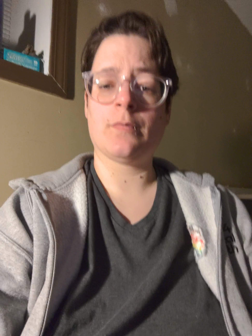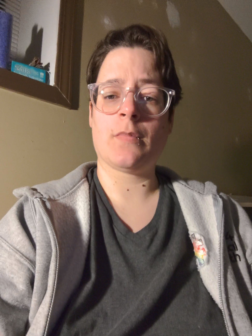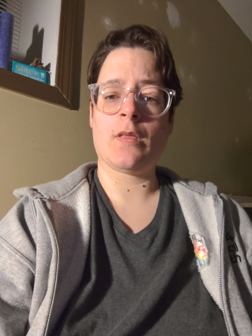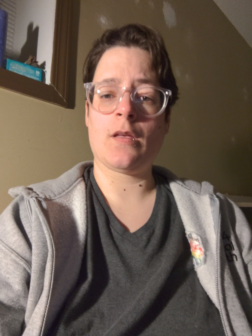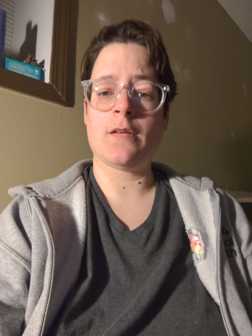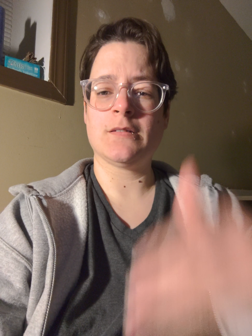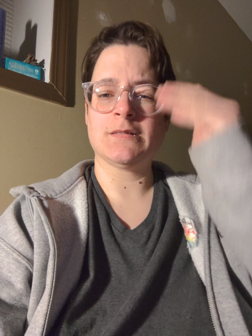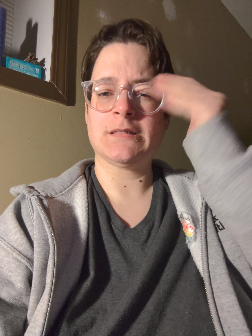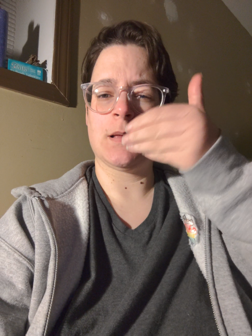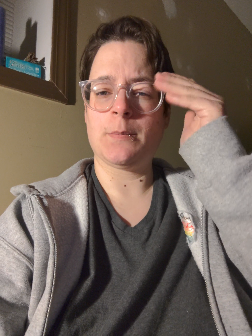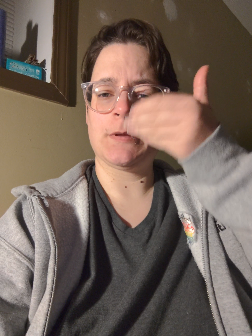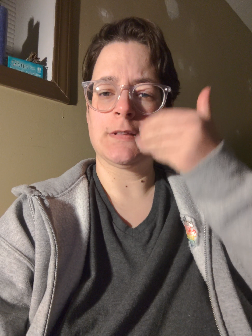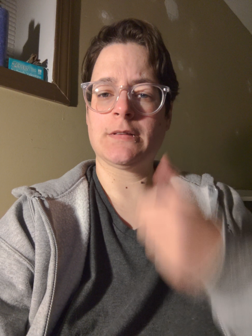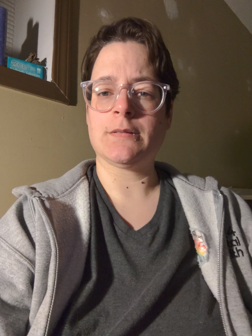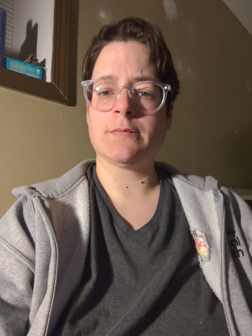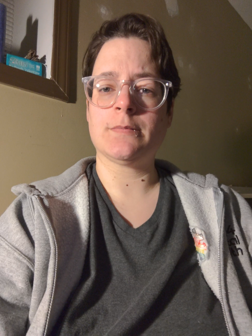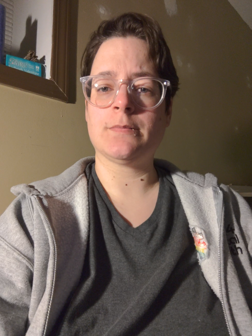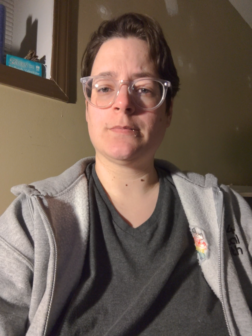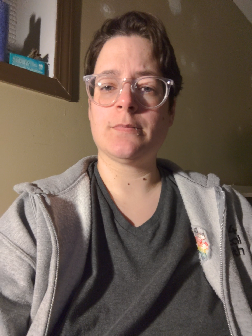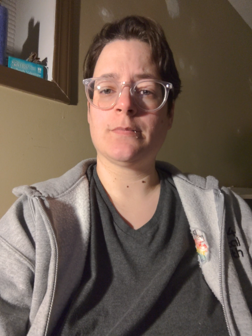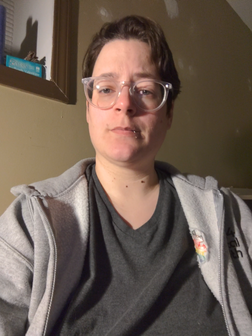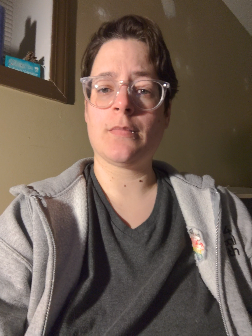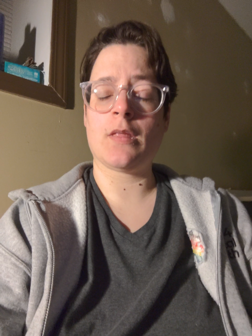sleepy